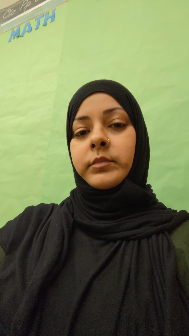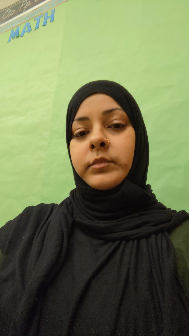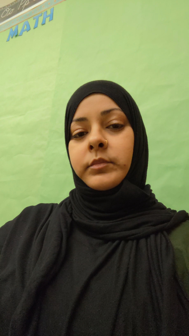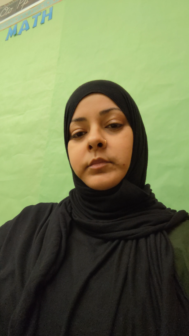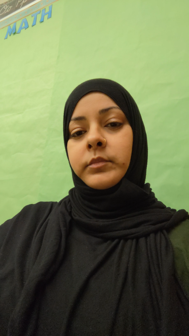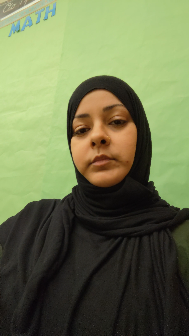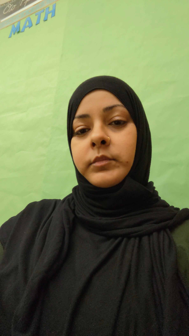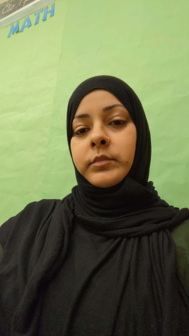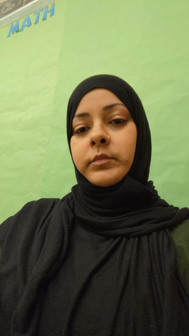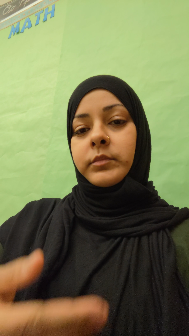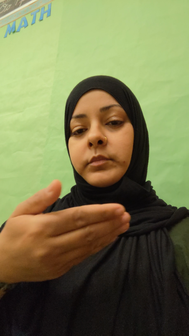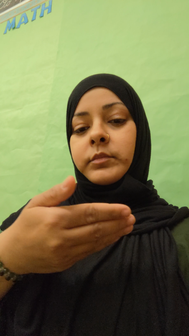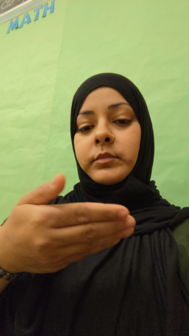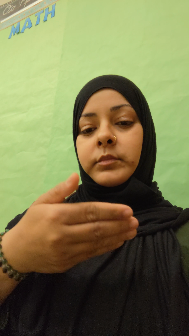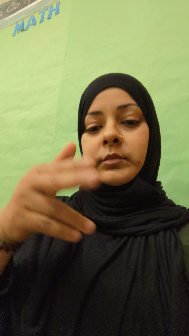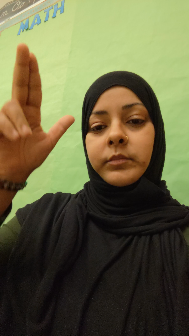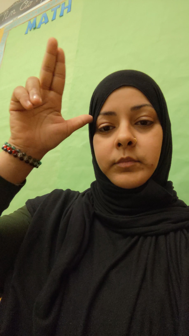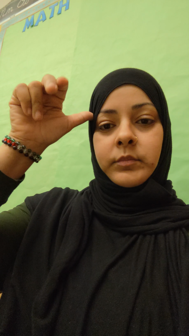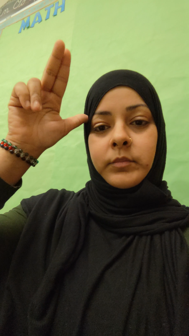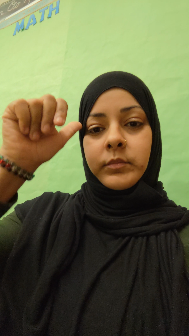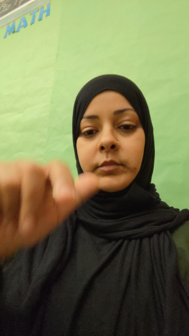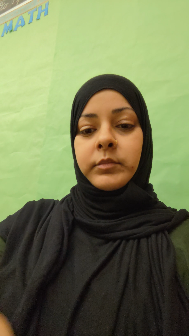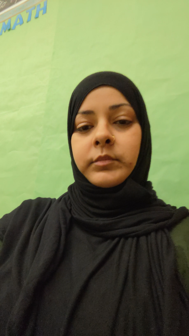pony